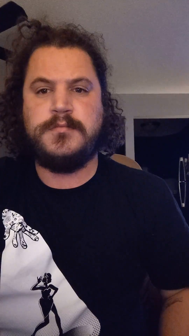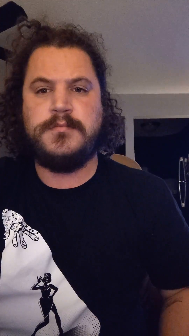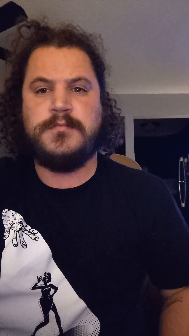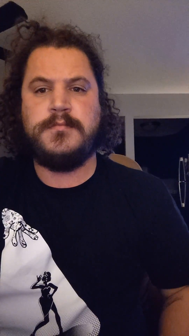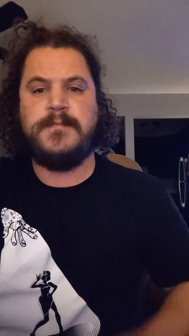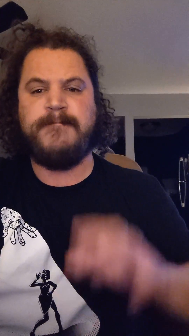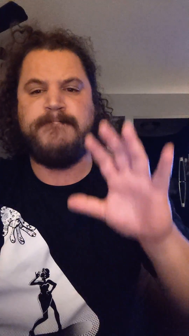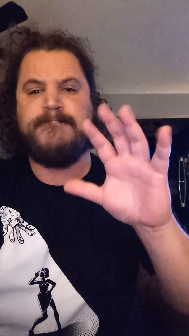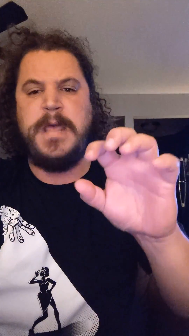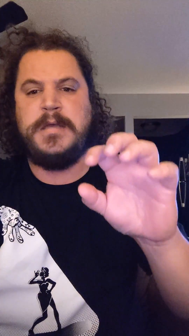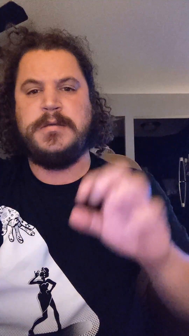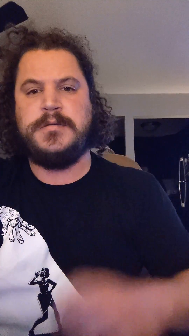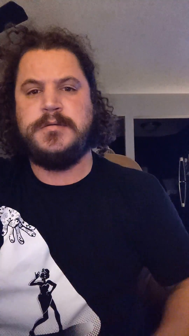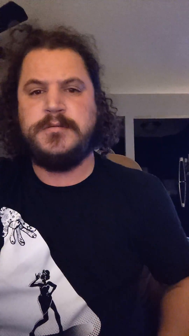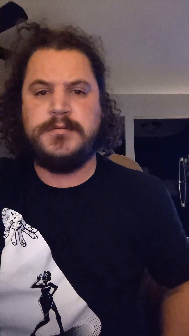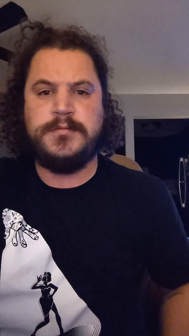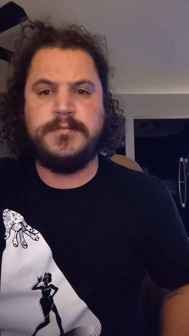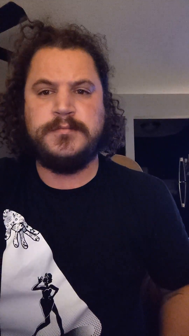bite